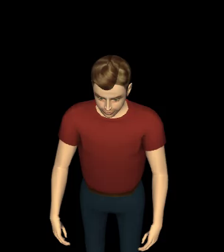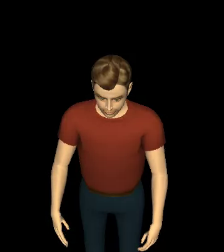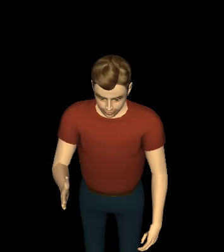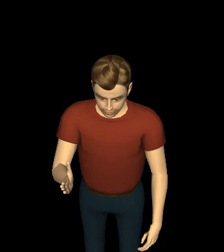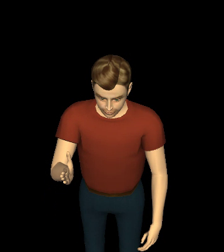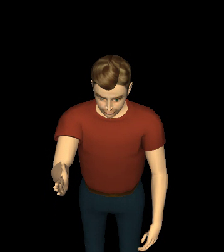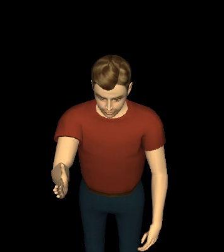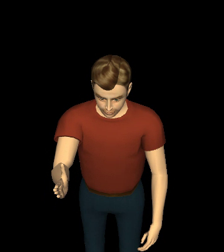مستقبل